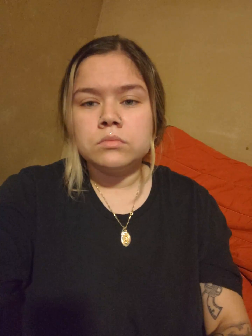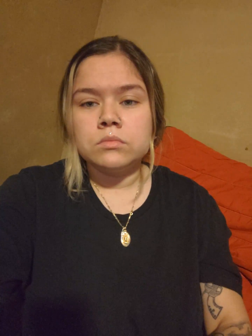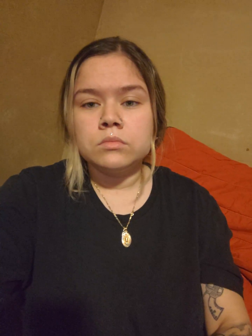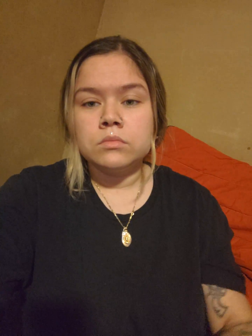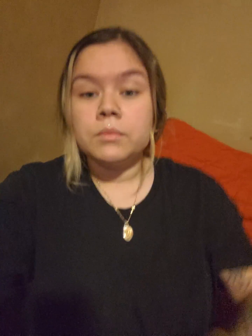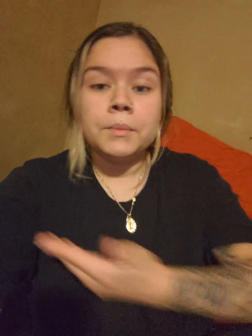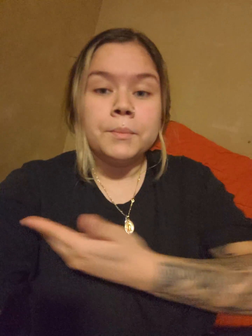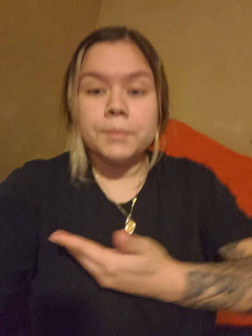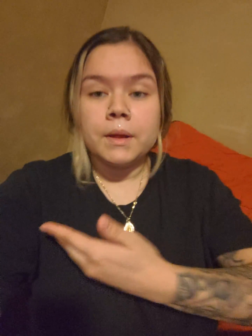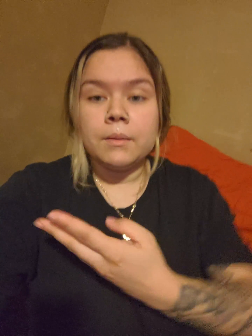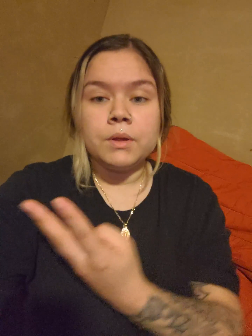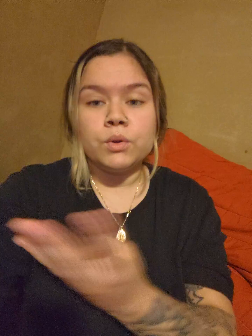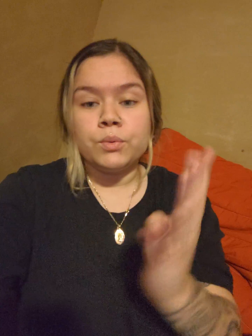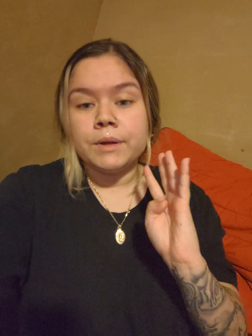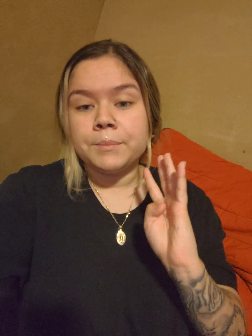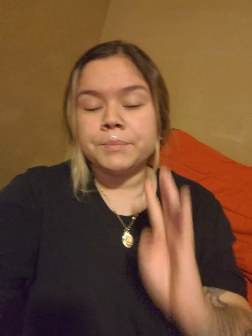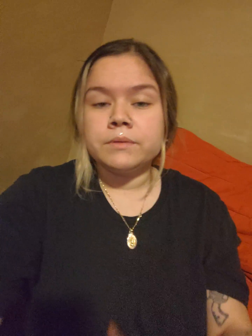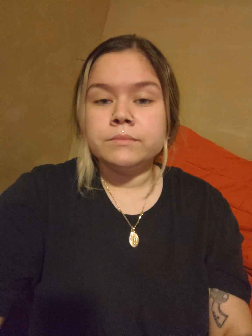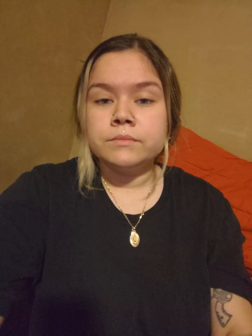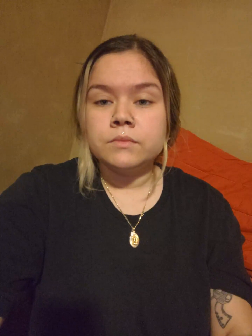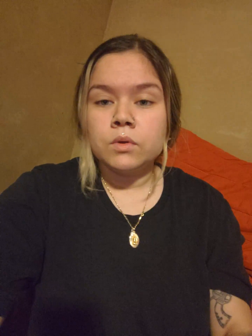crib